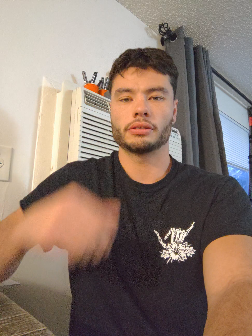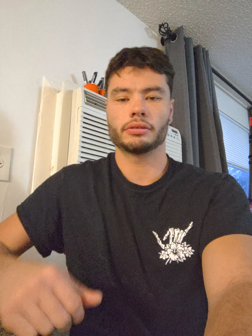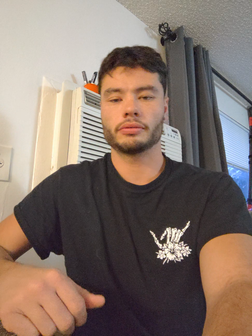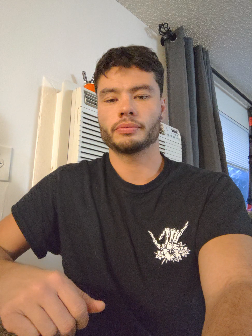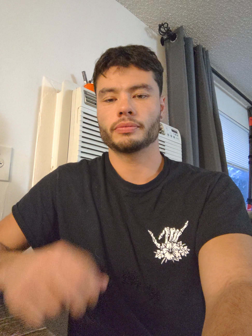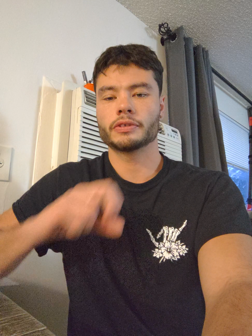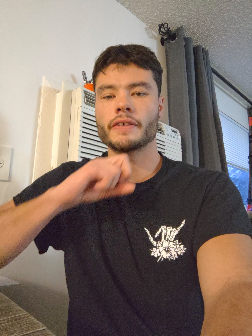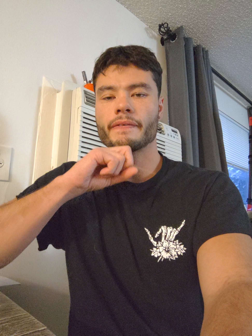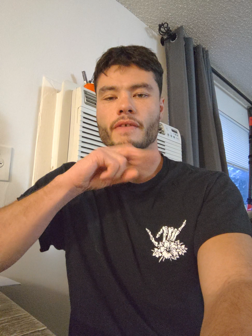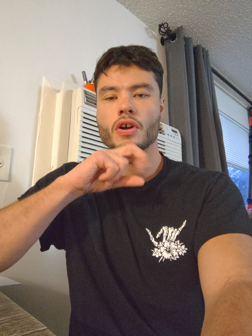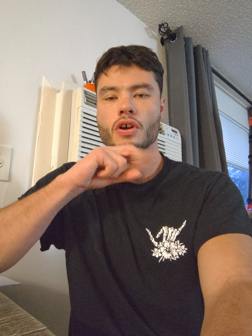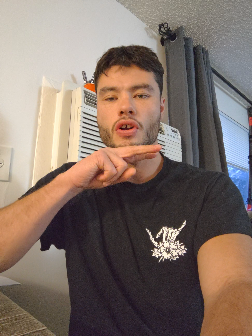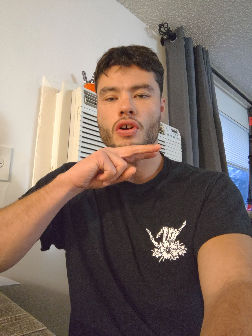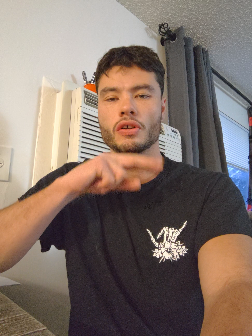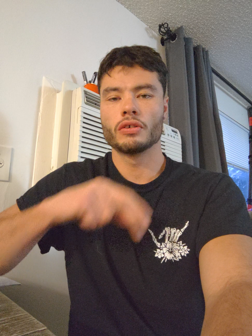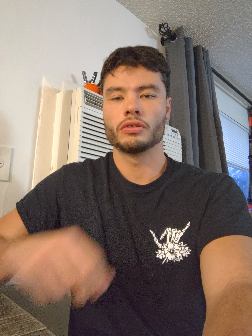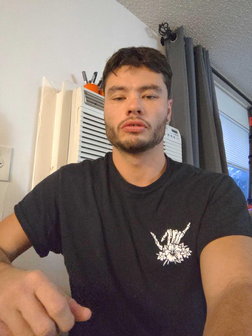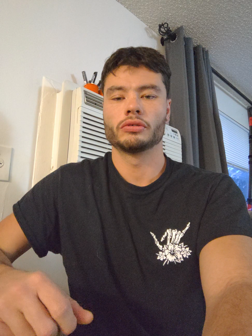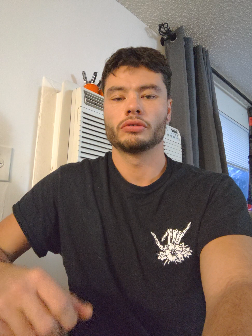frog